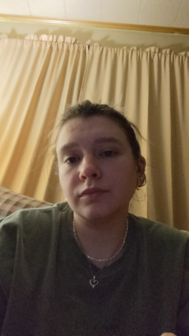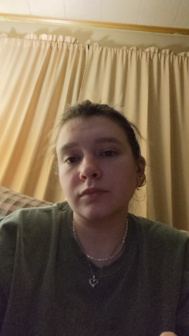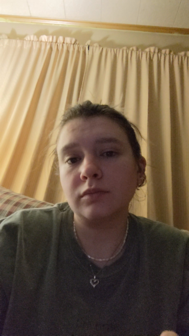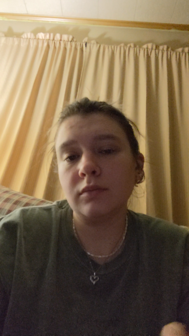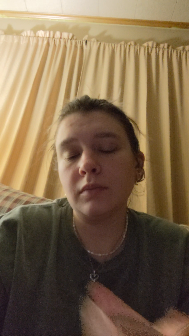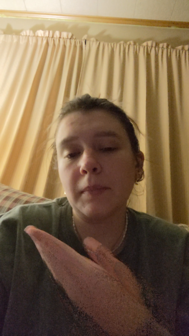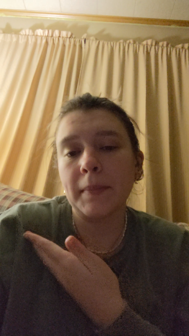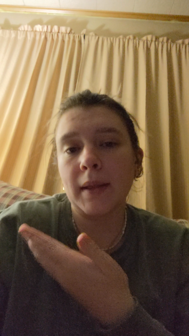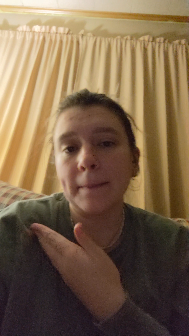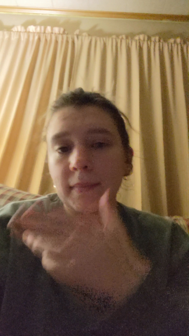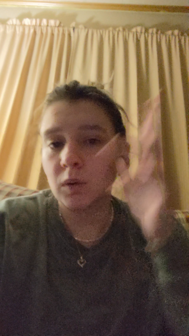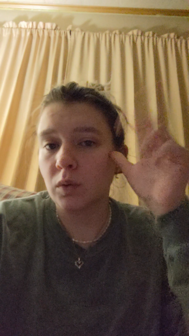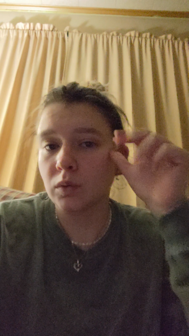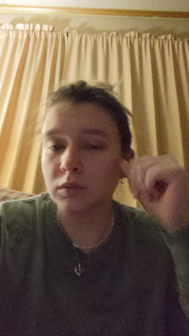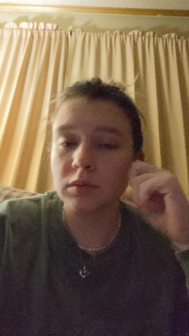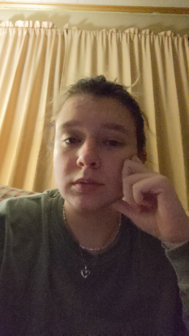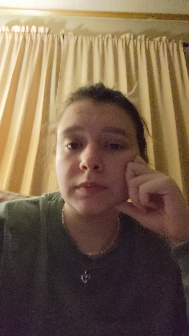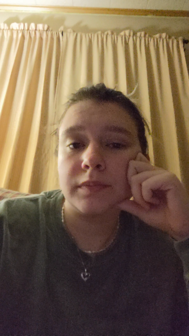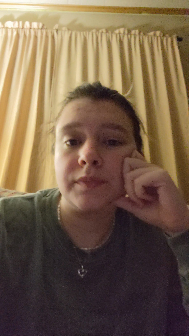pony